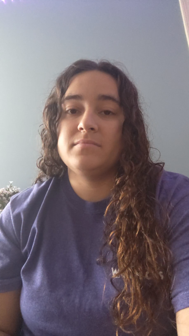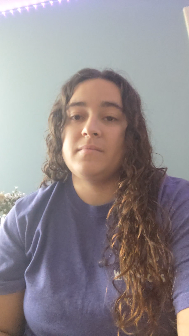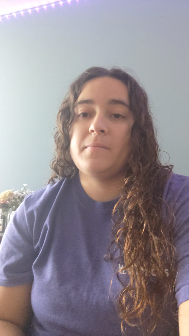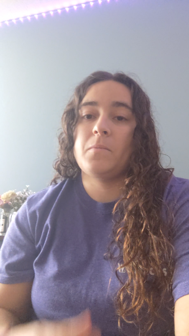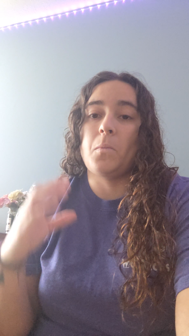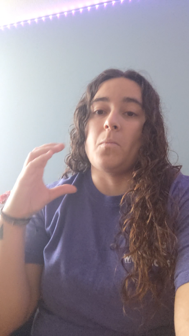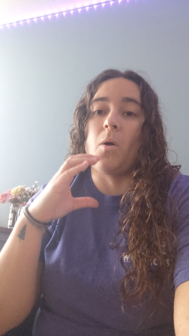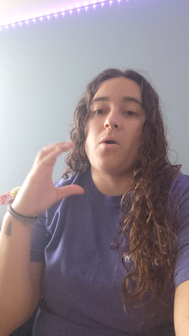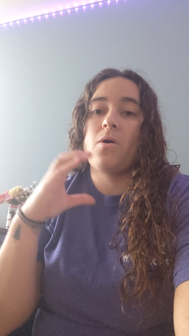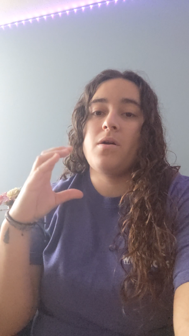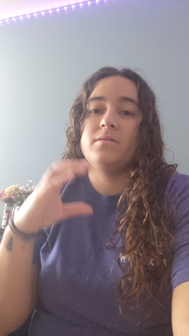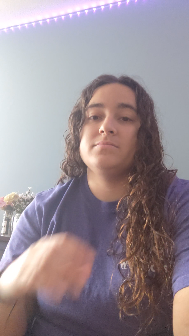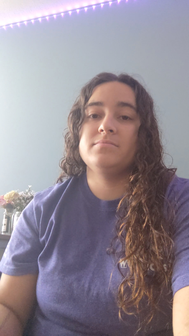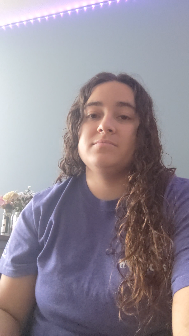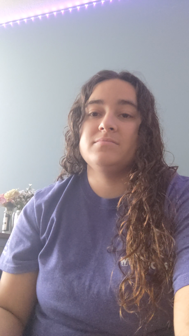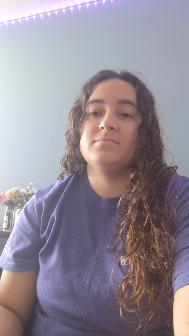ball